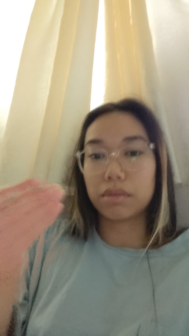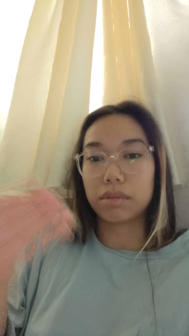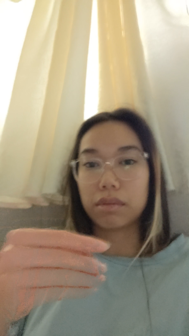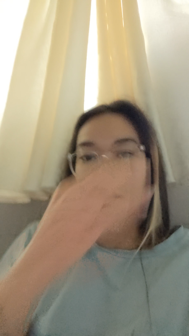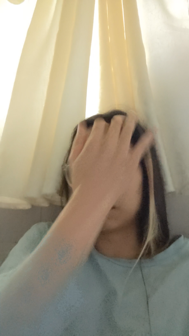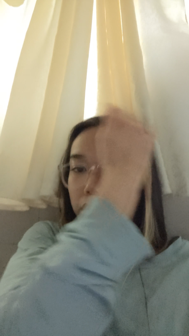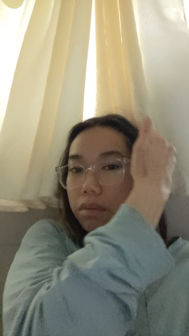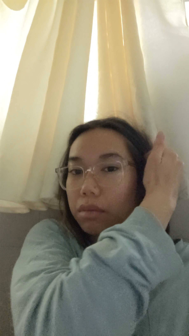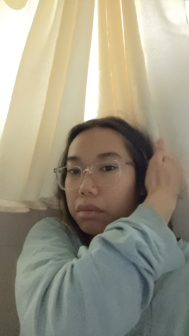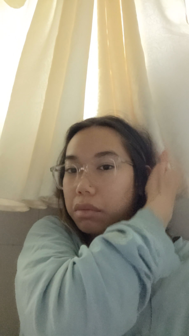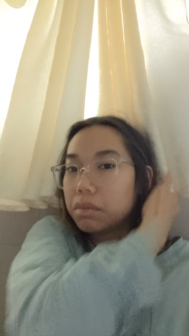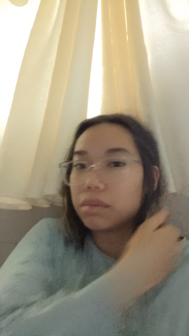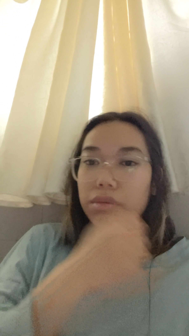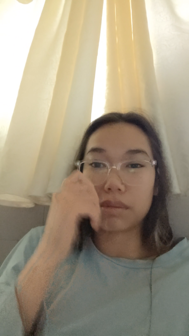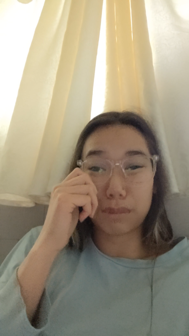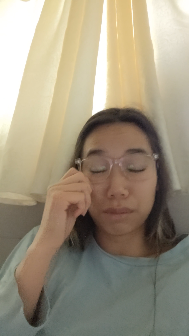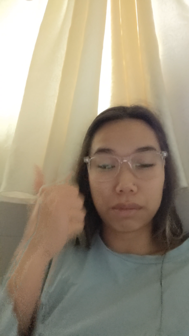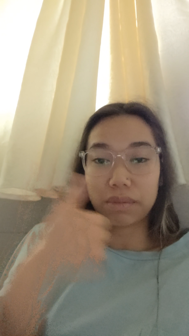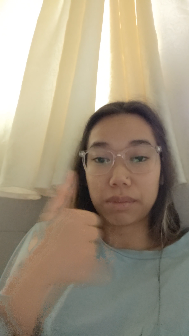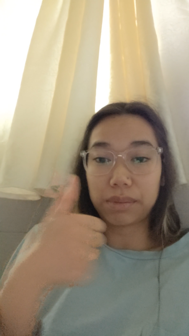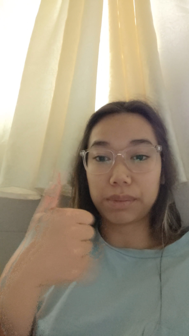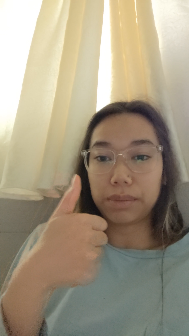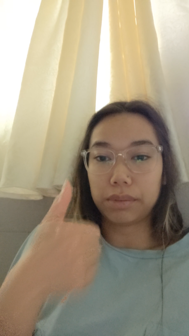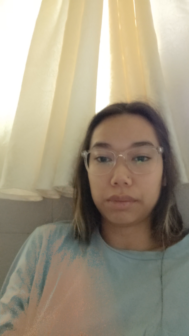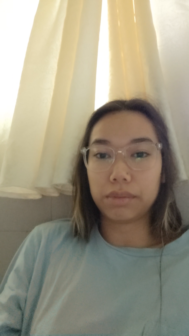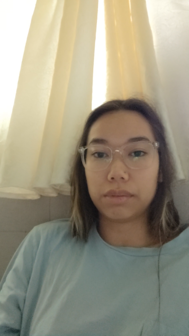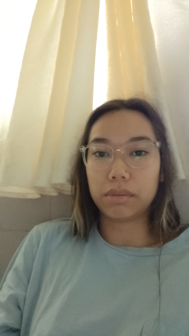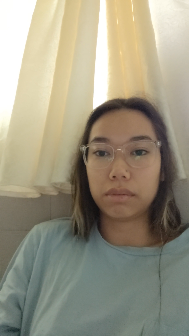game